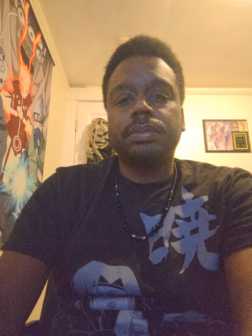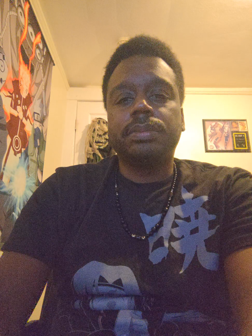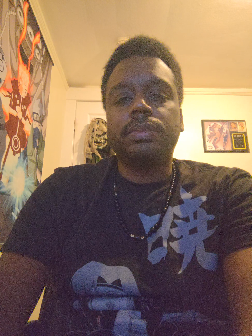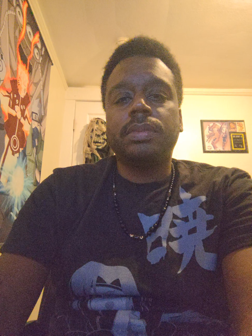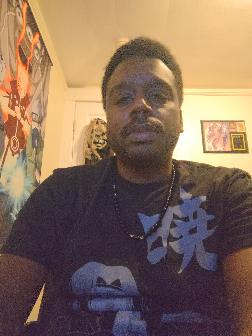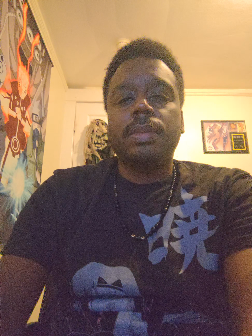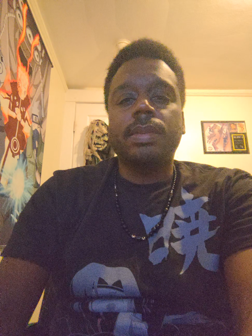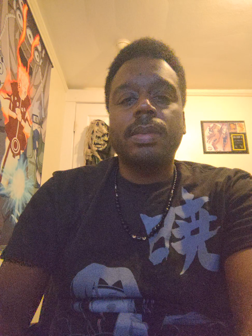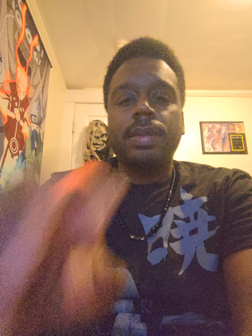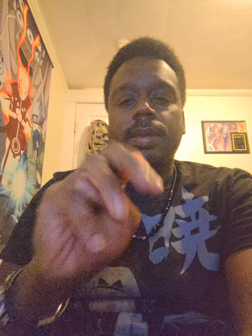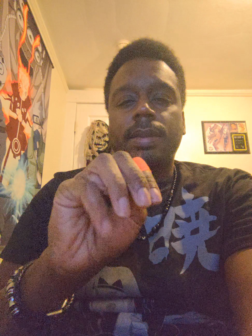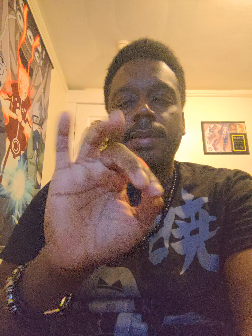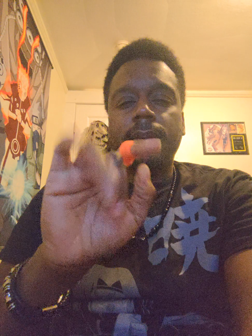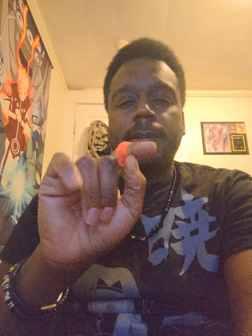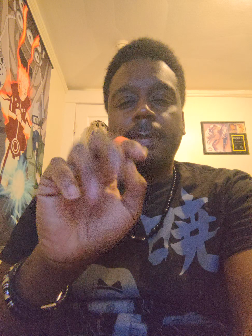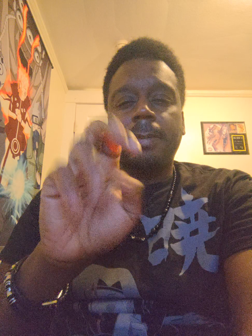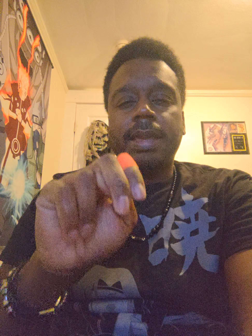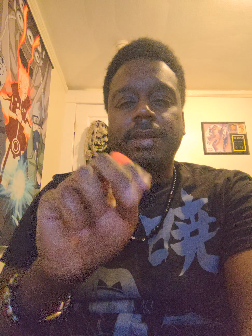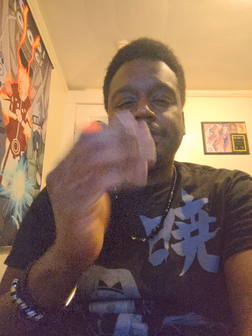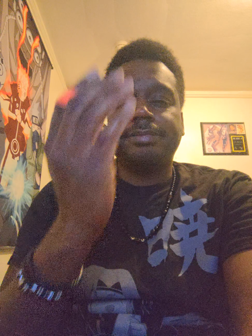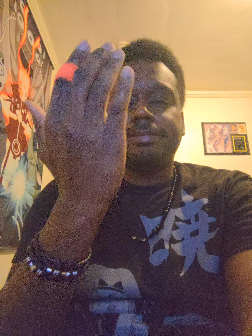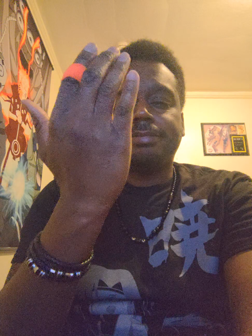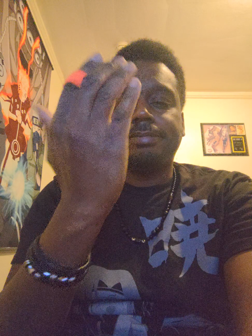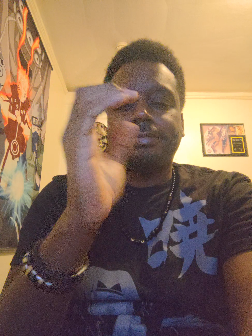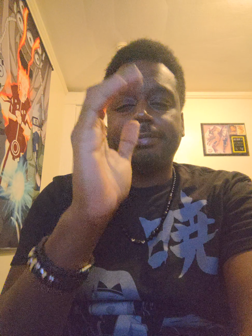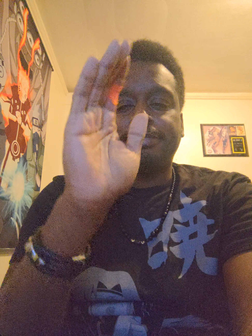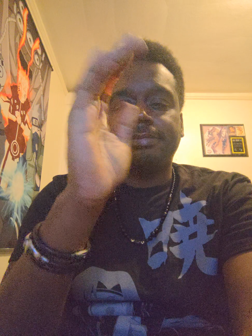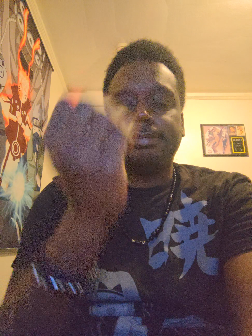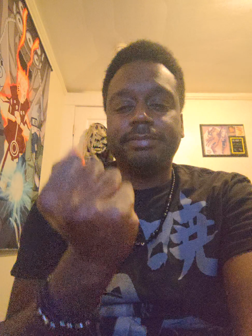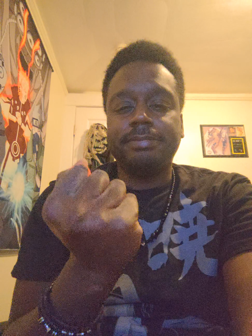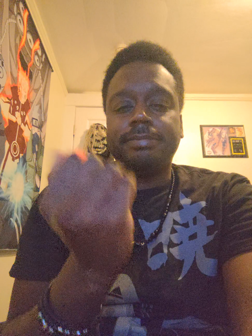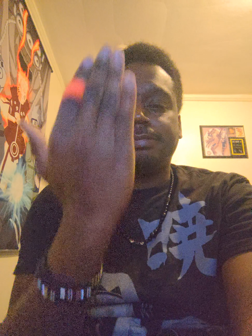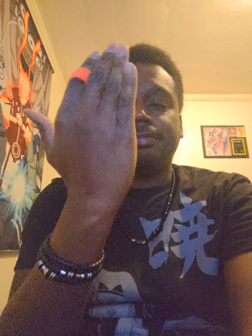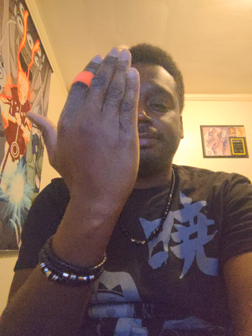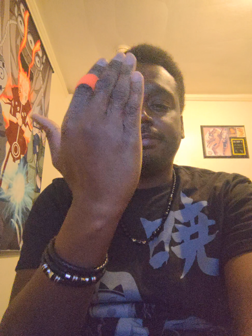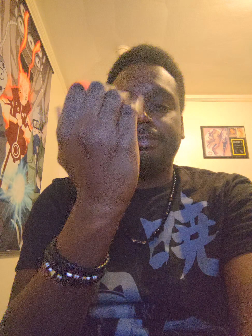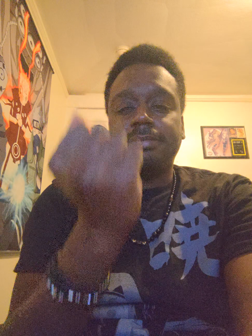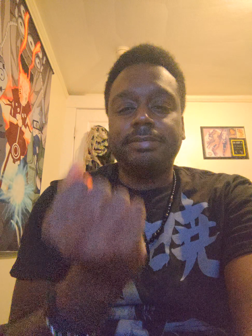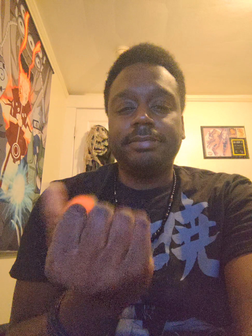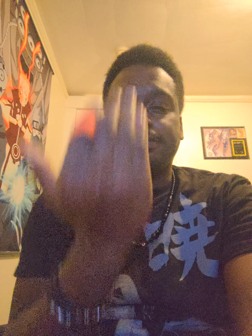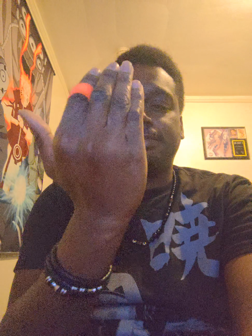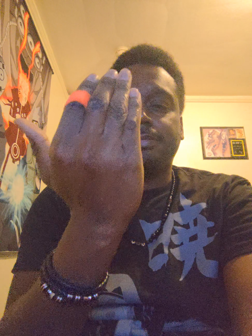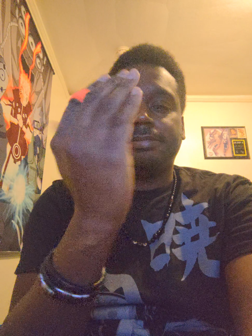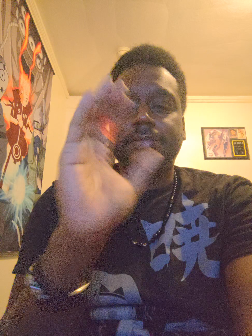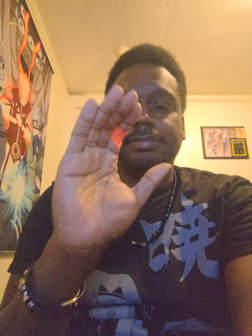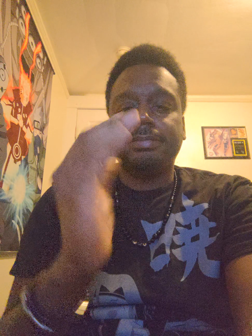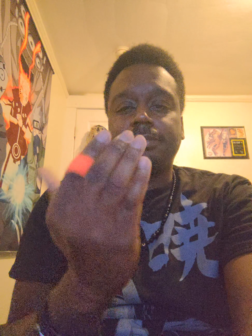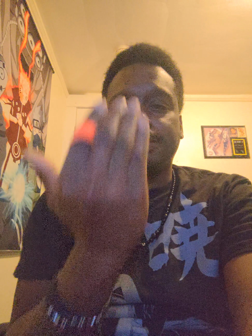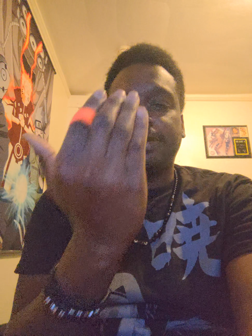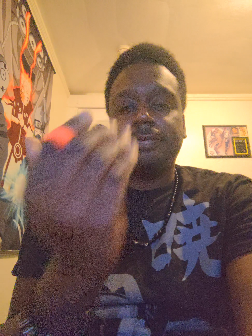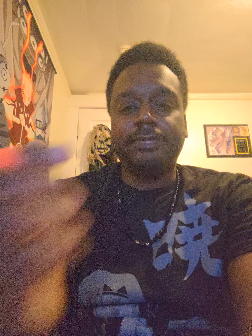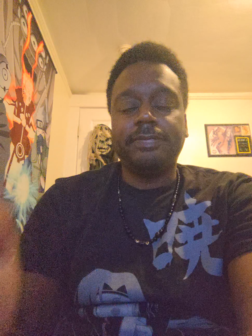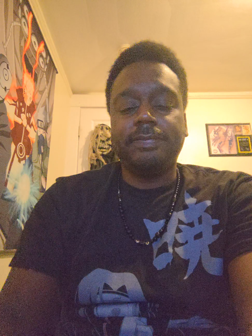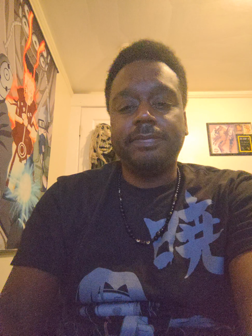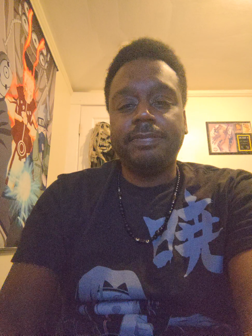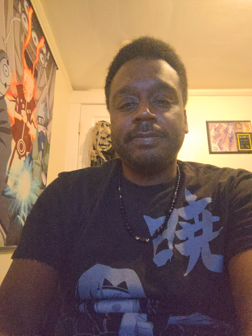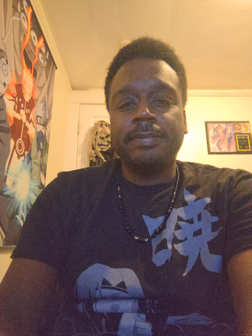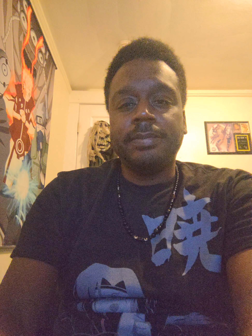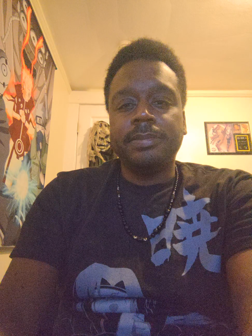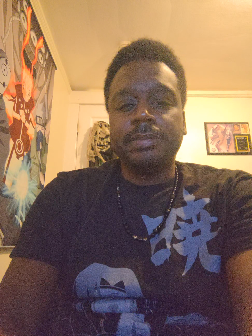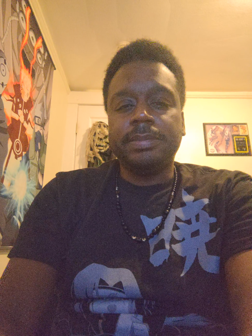mitten